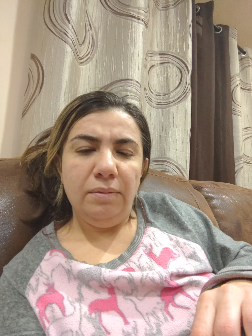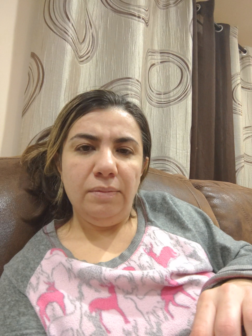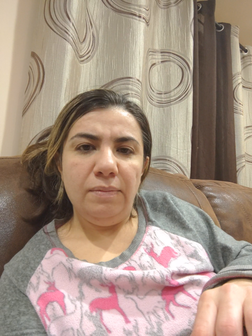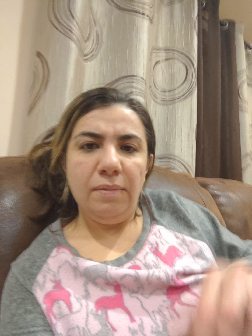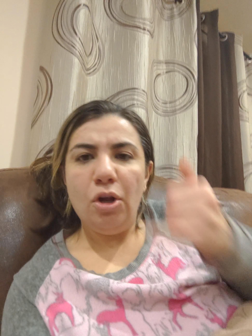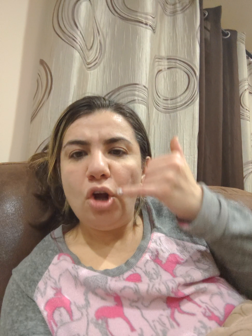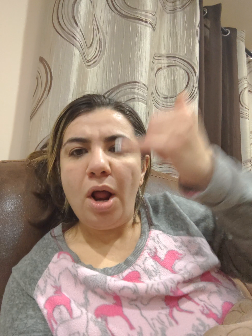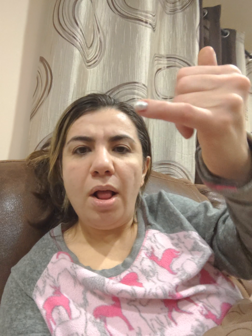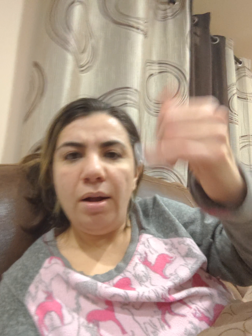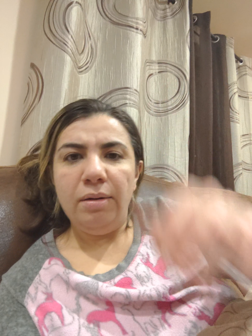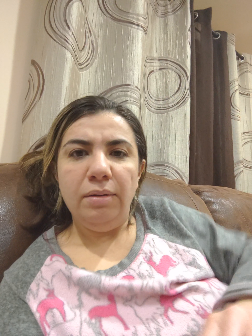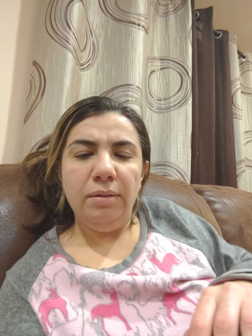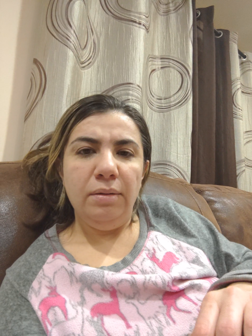call on the phone